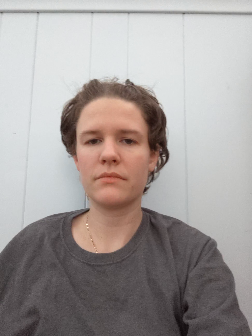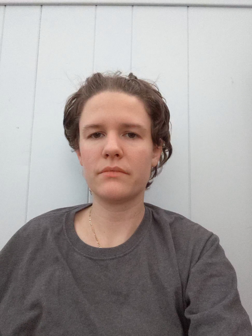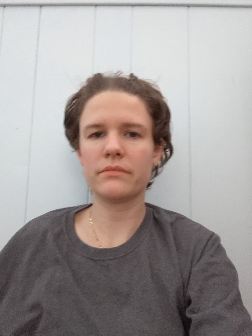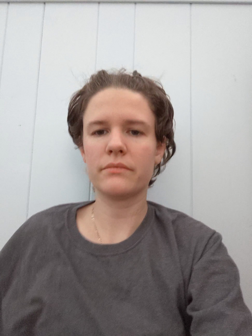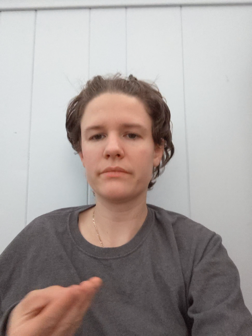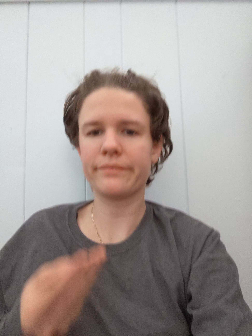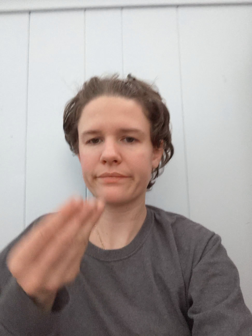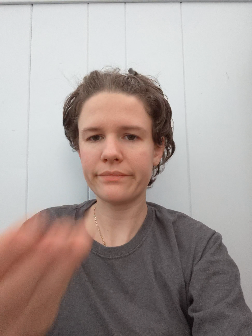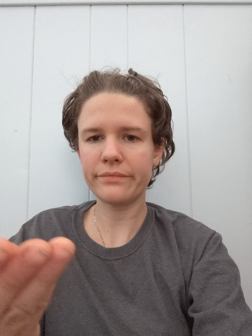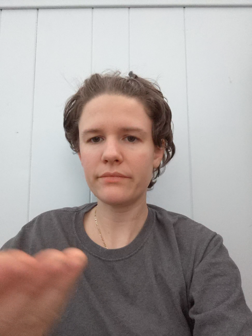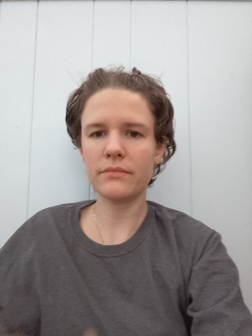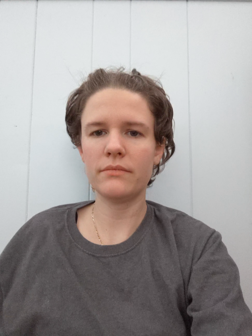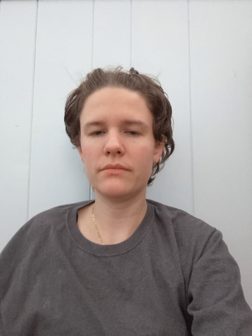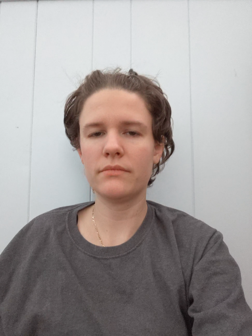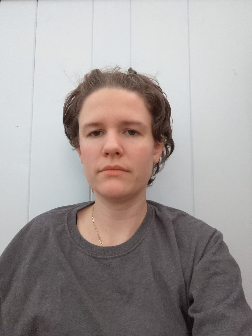give